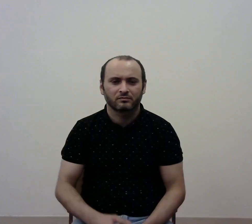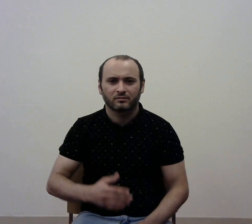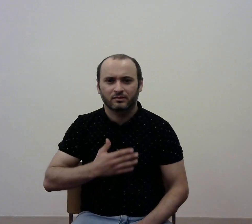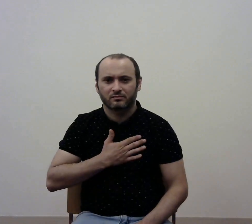mən